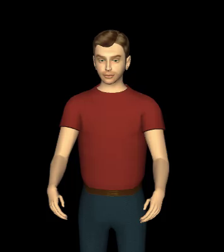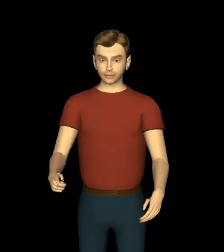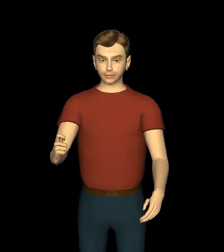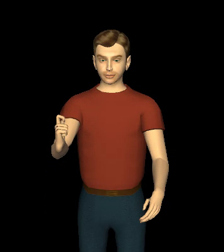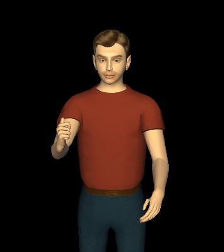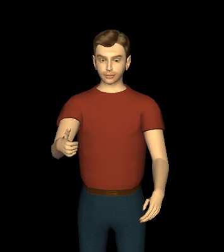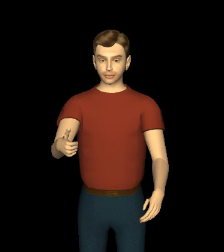تقريبا